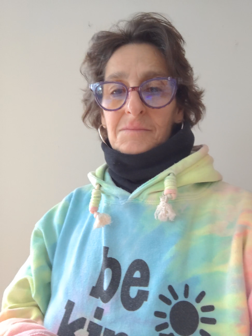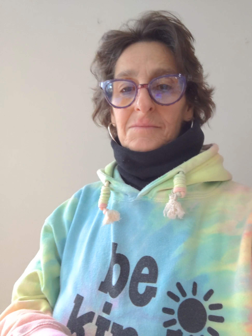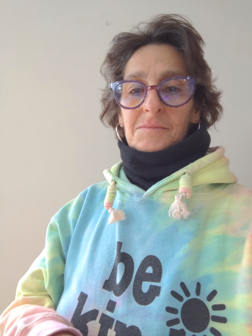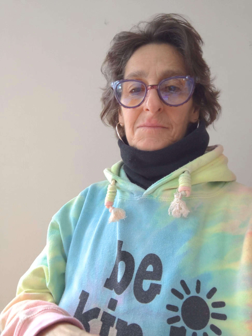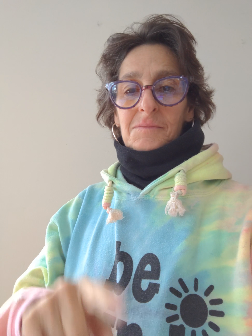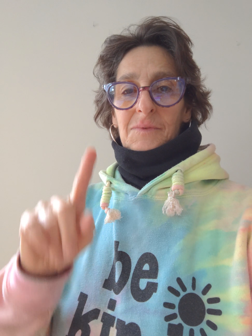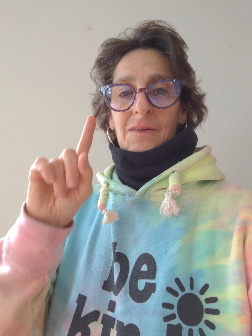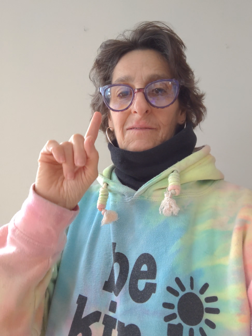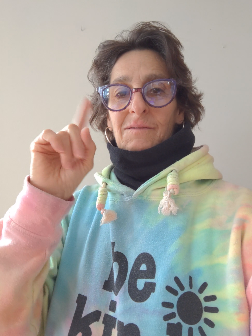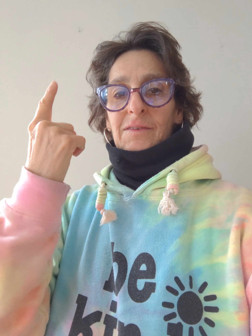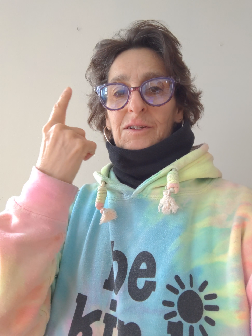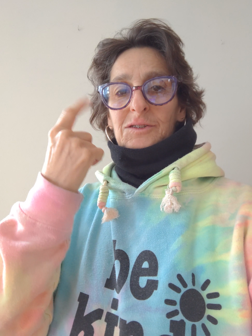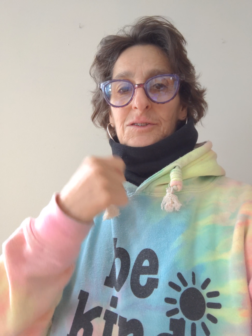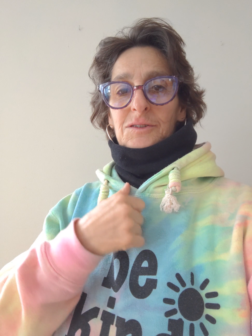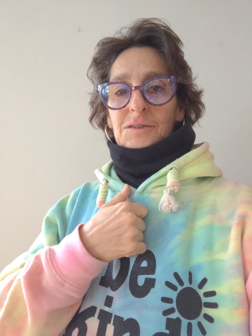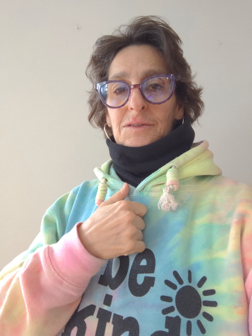first